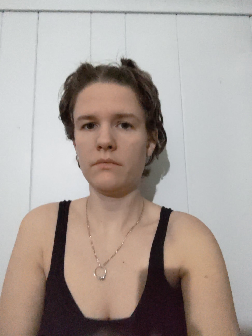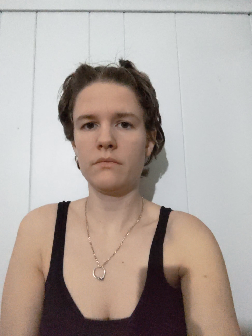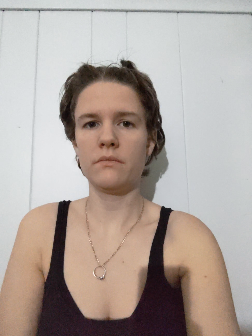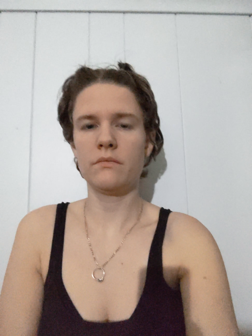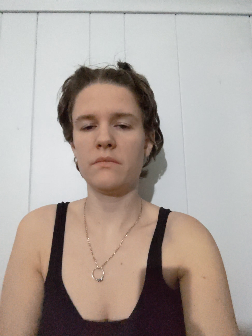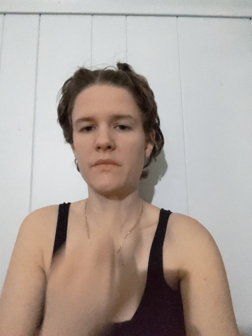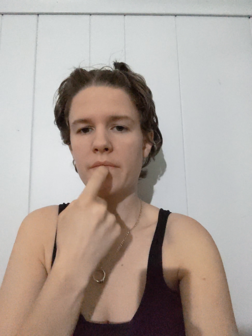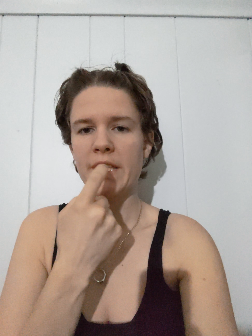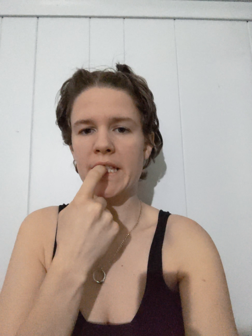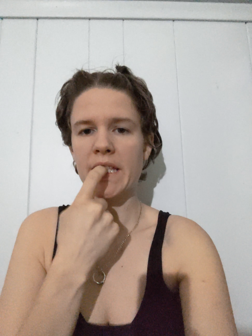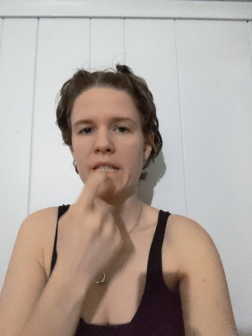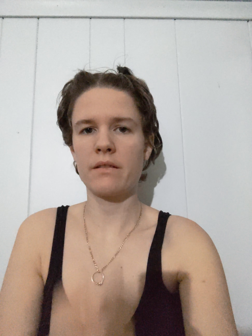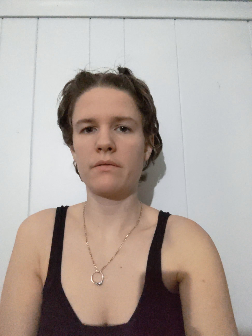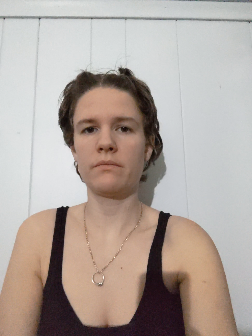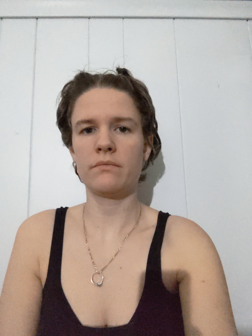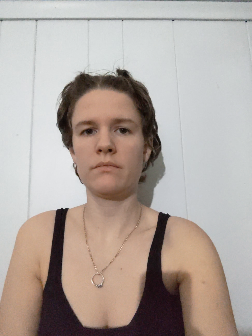tooth